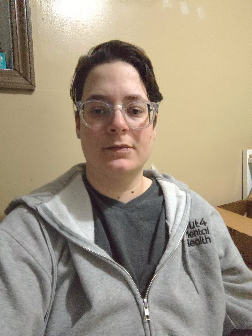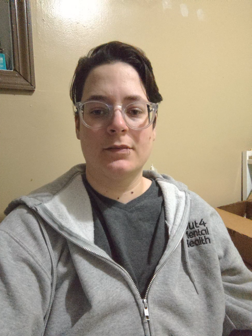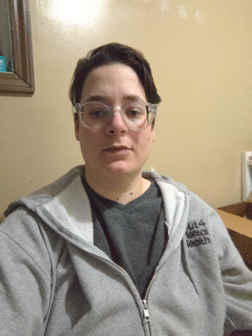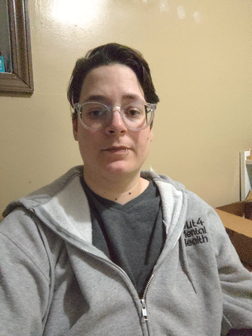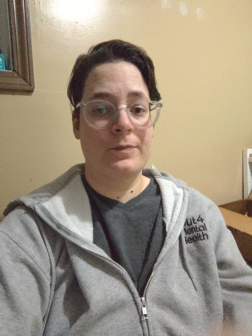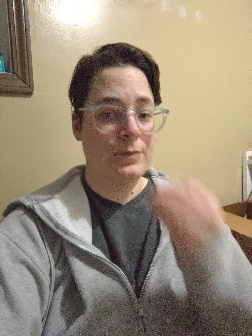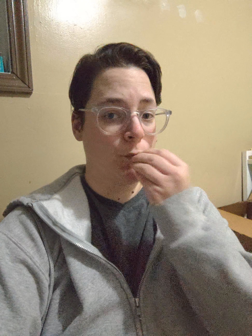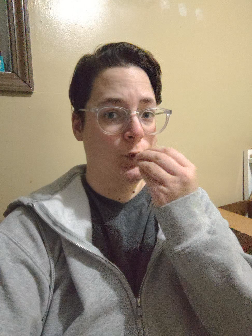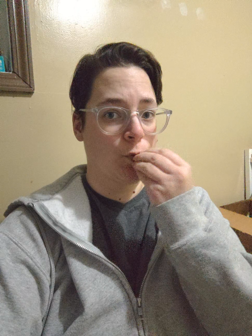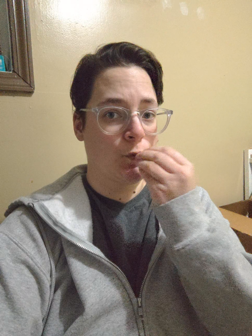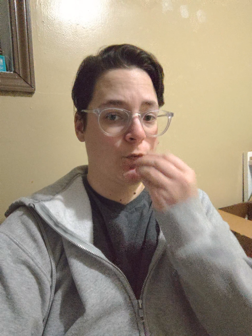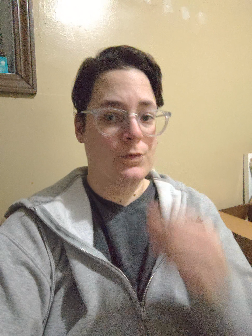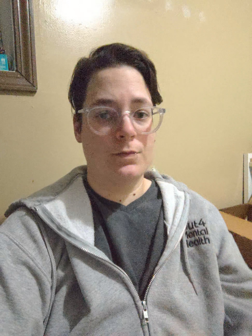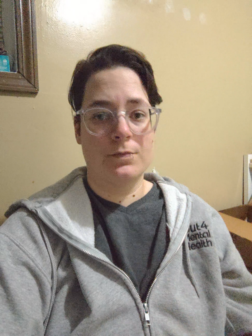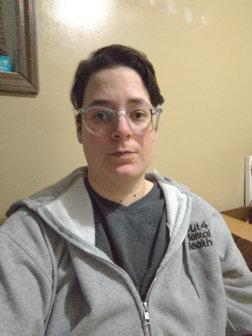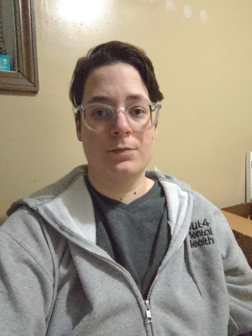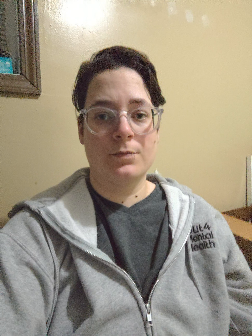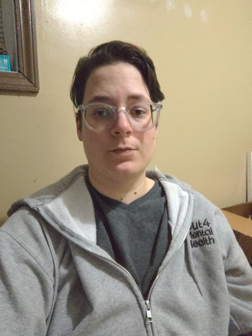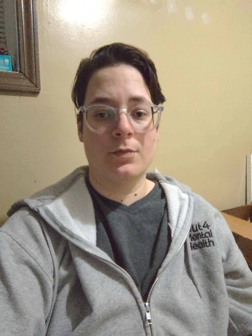food